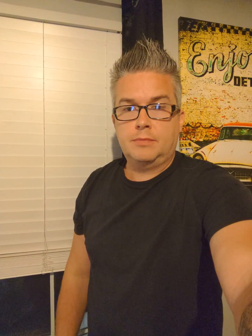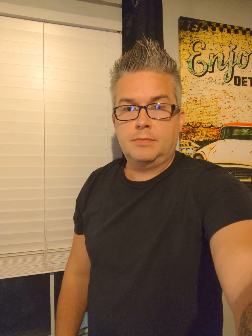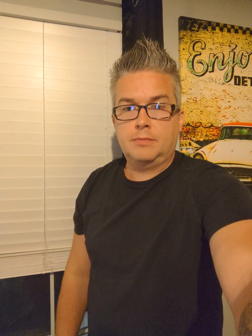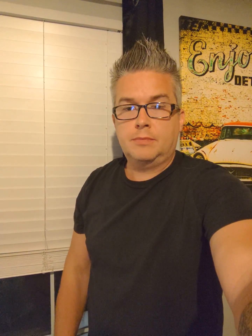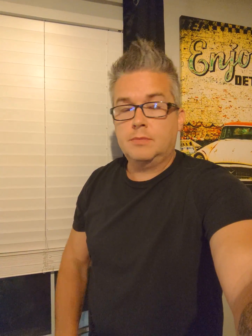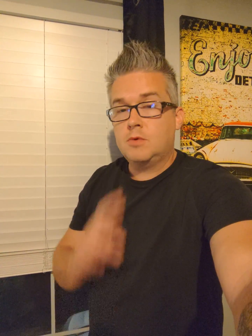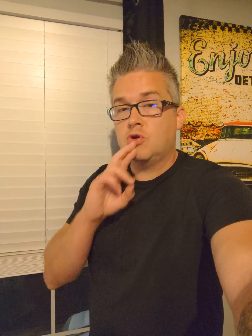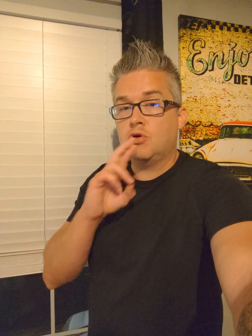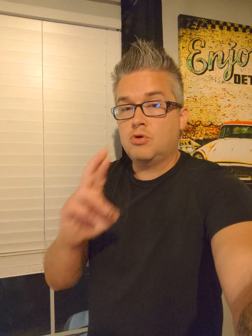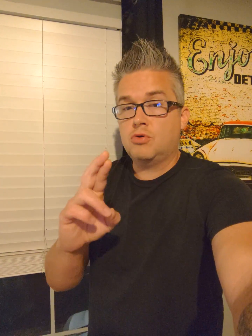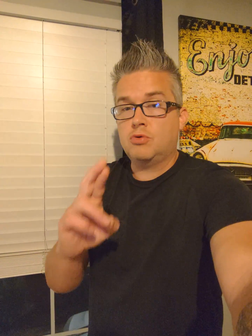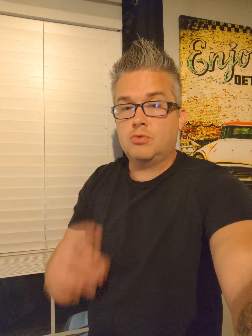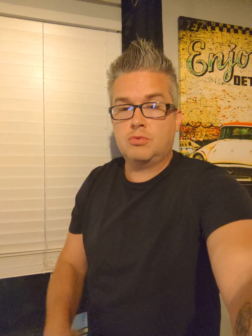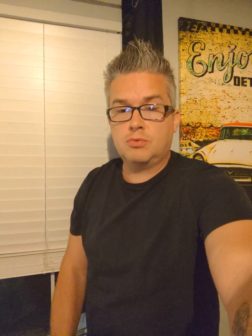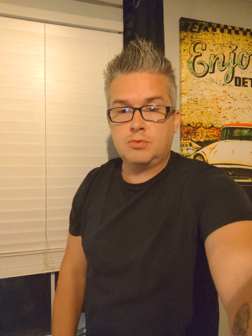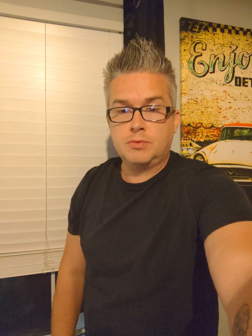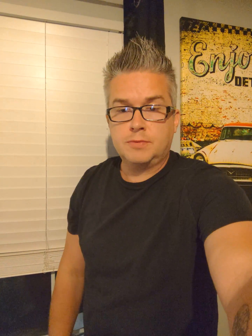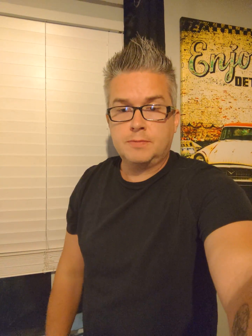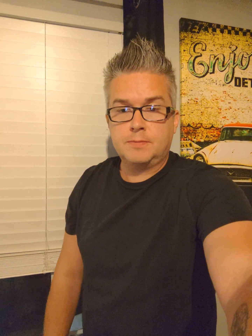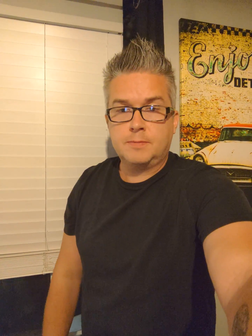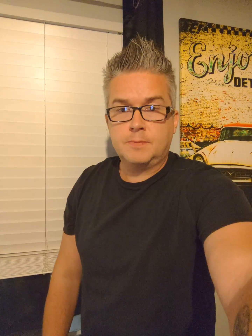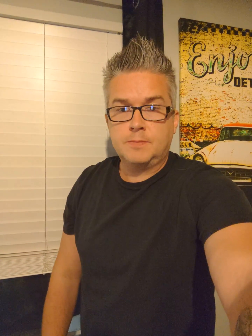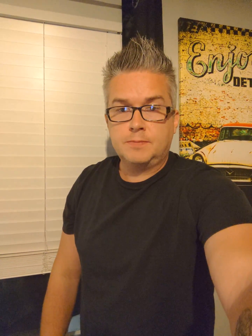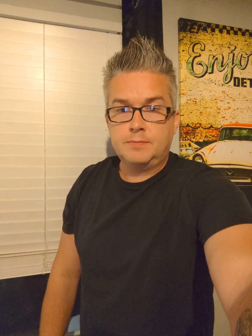are